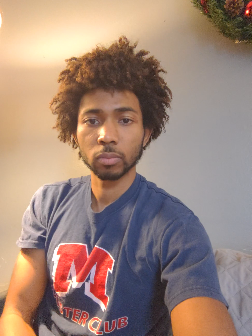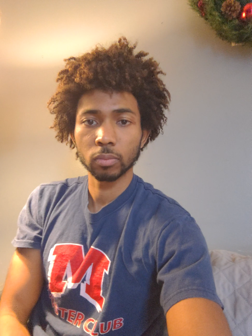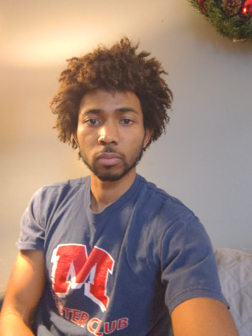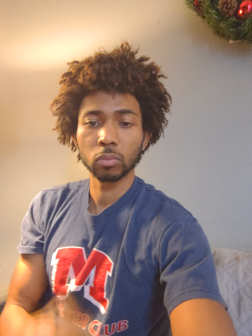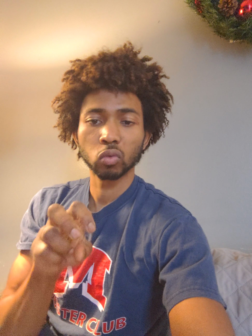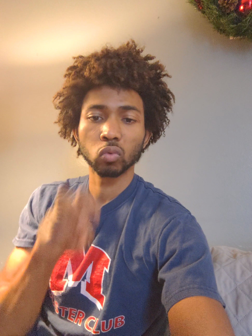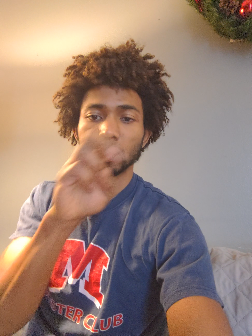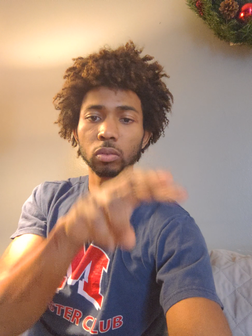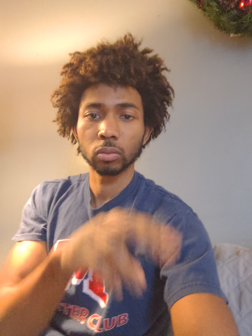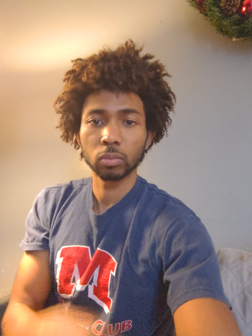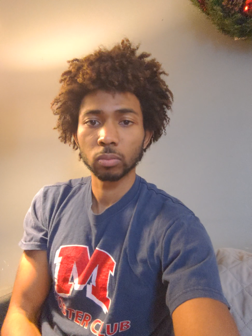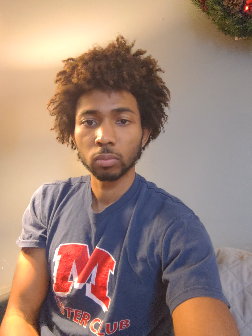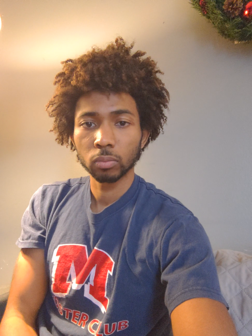jump